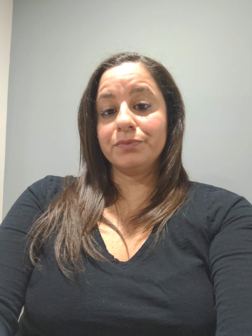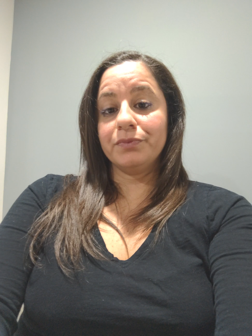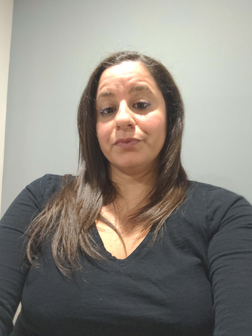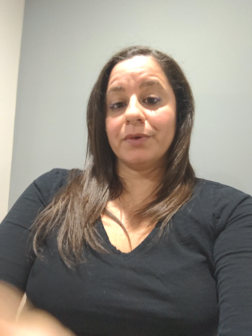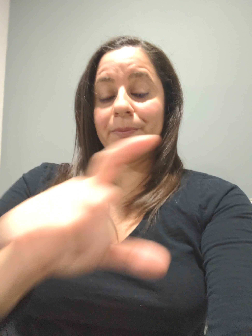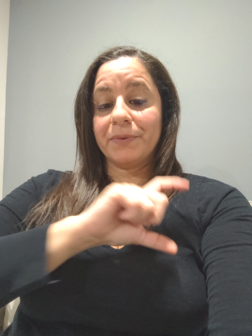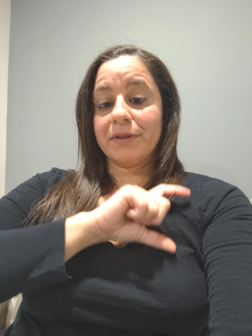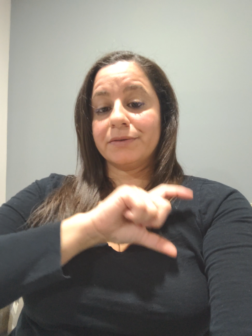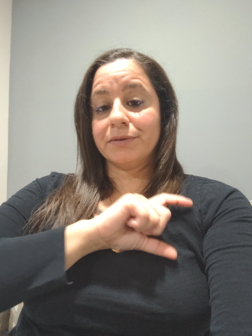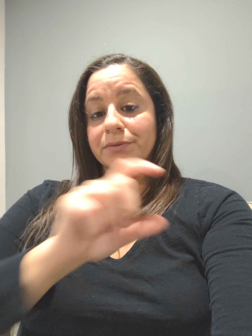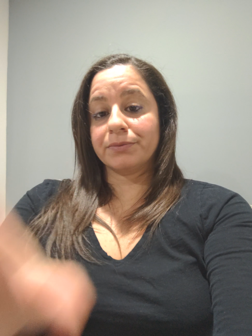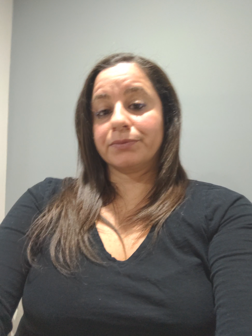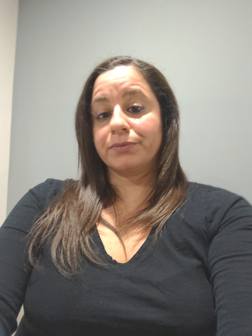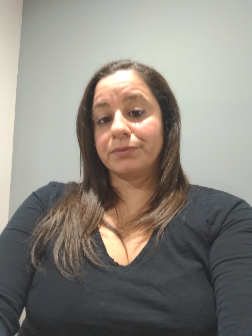police